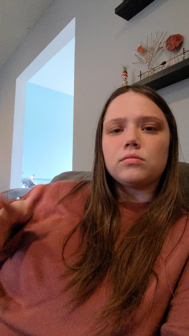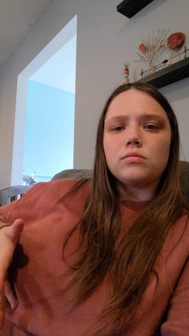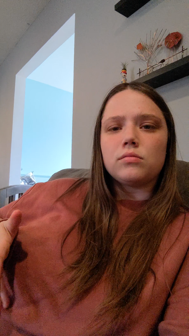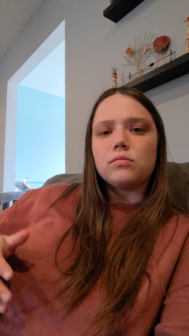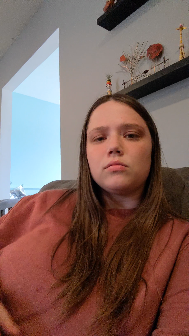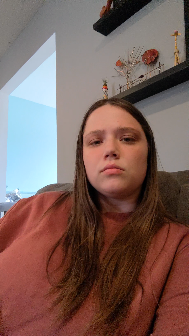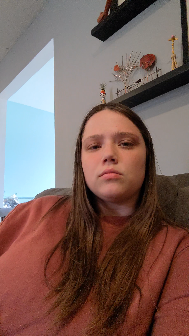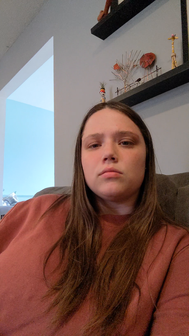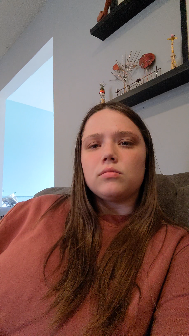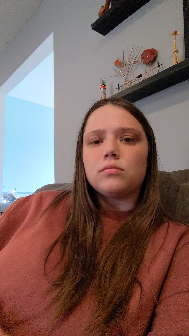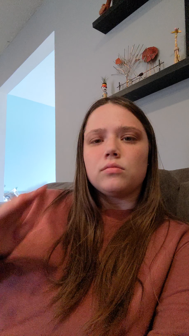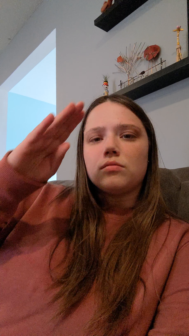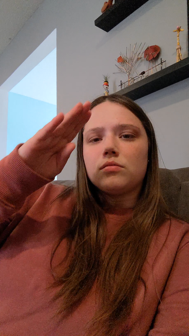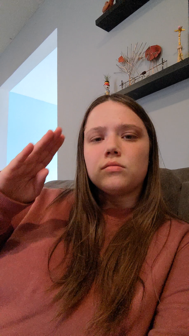roof